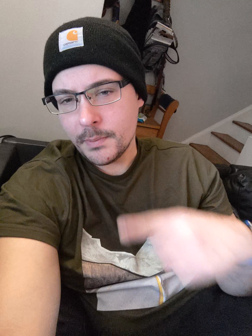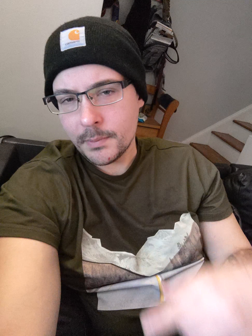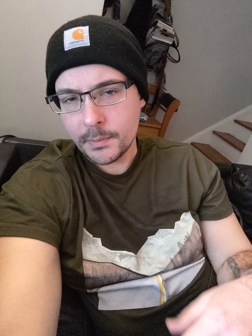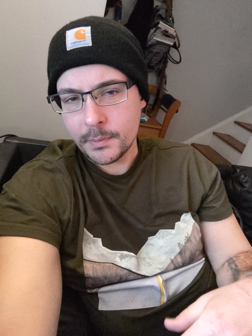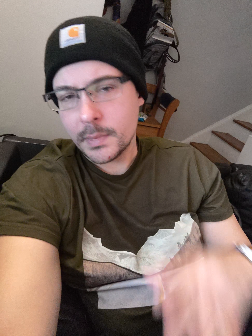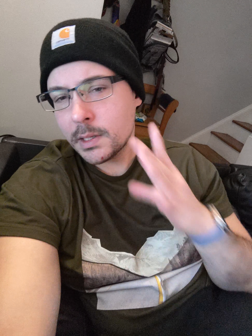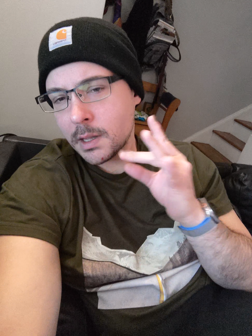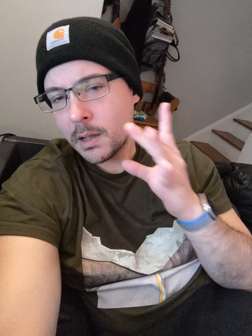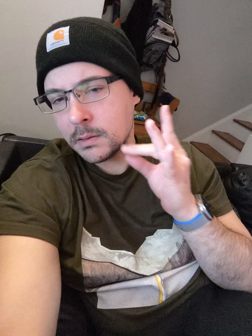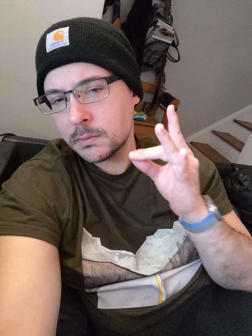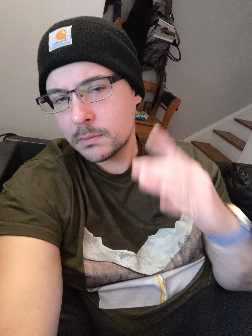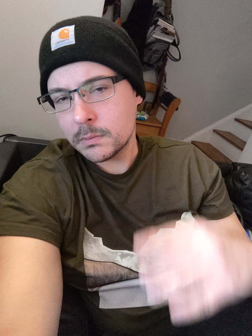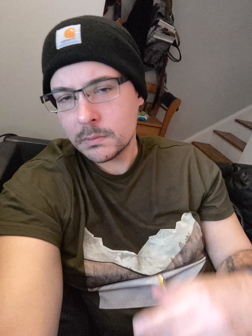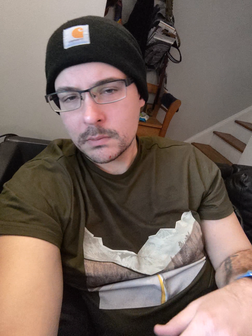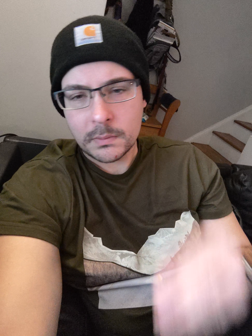cat